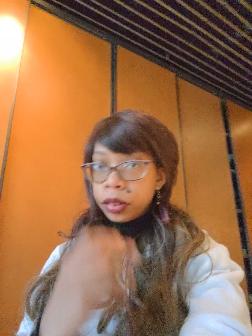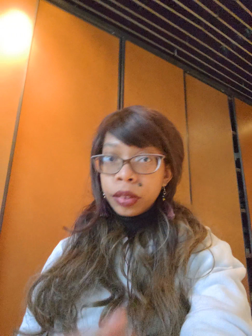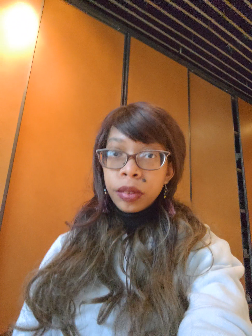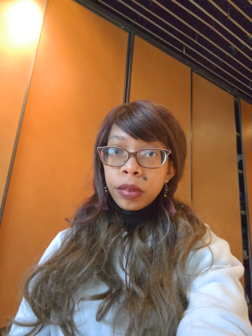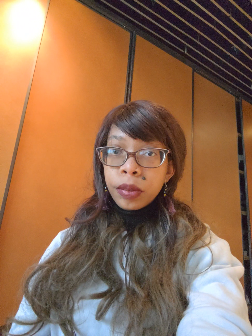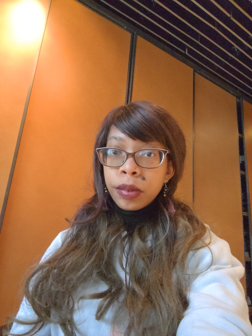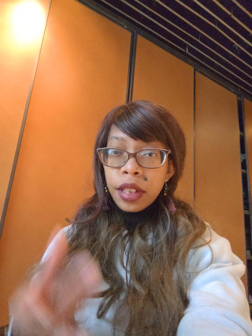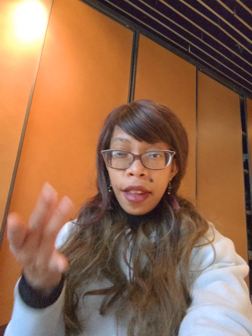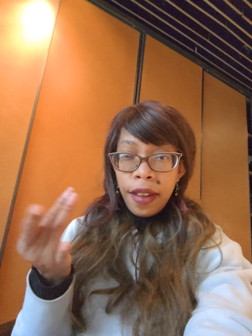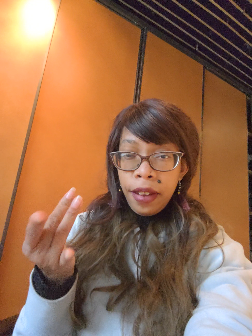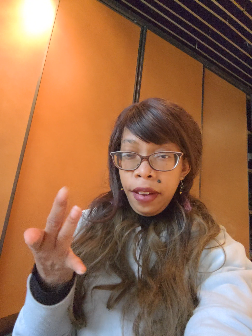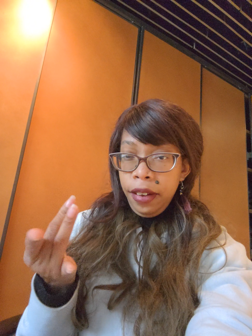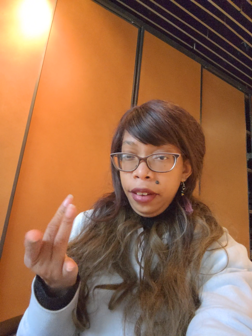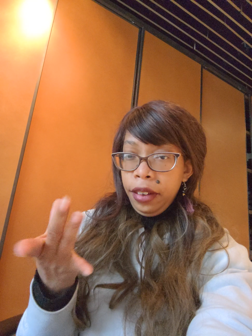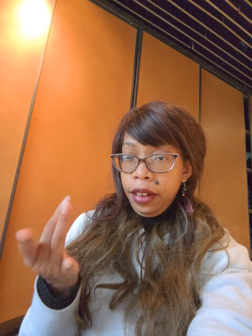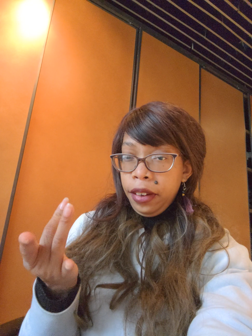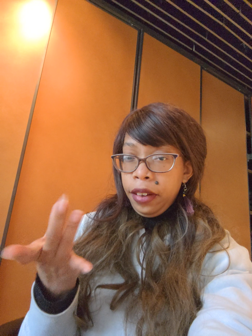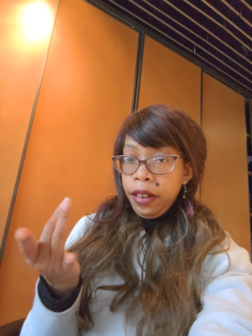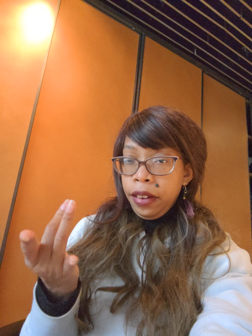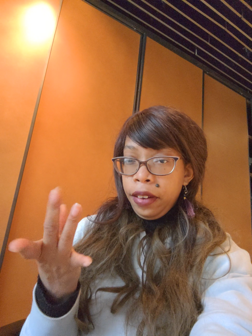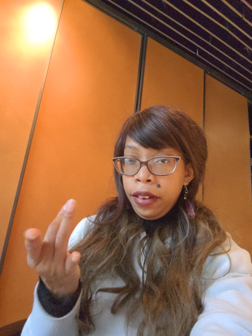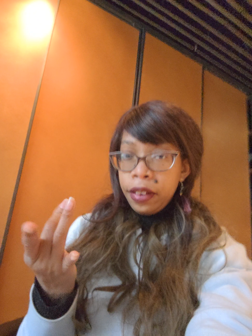sticky